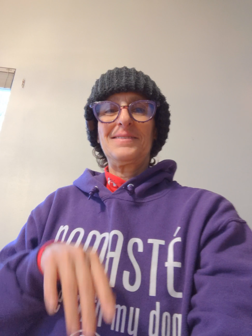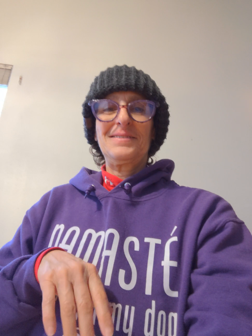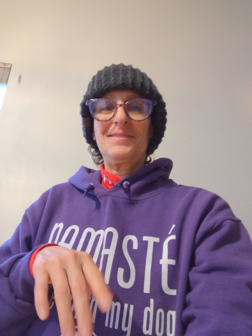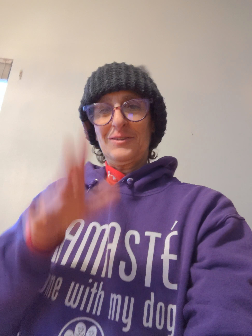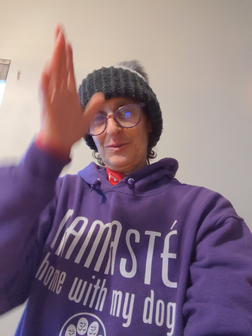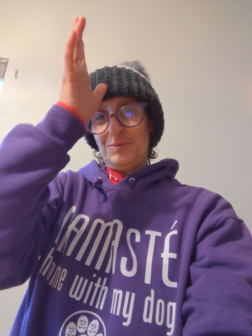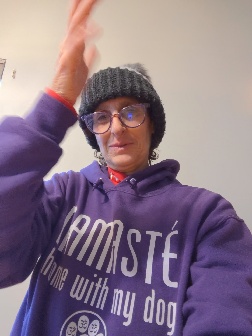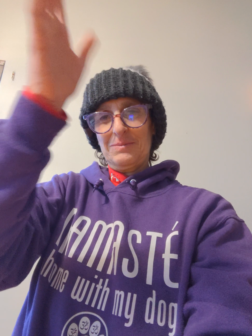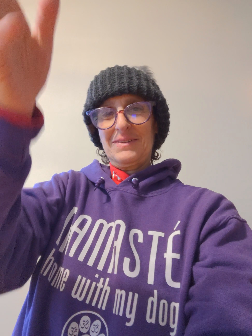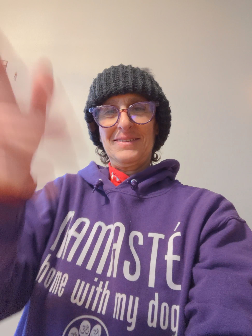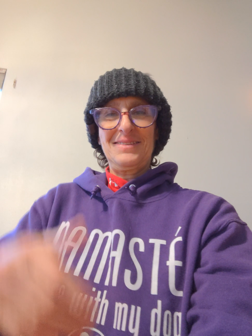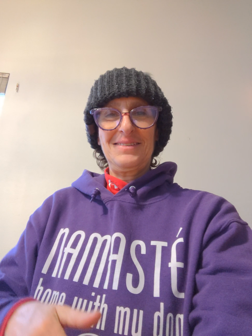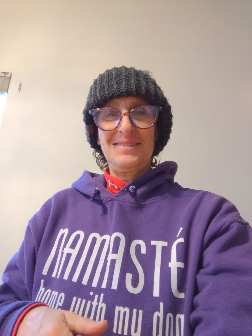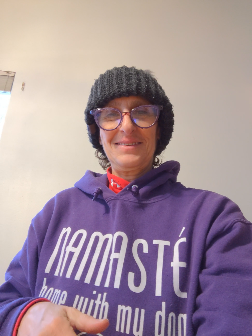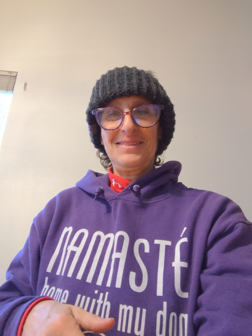grandpa